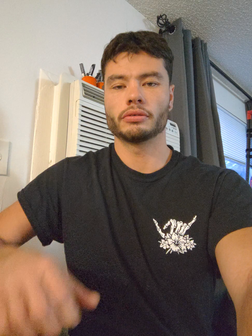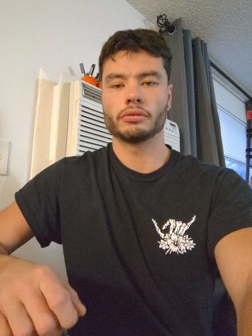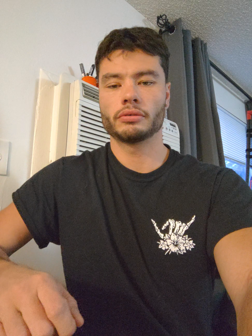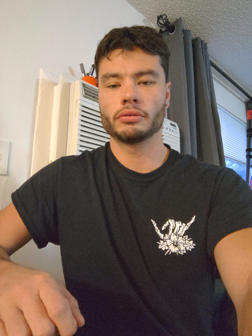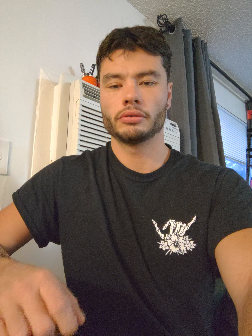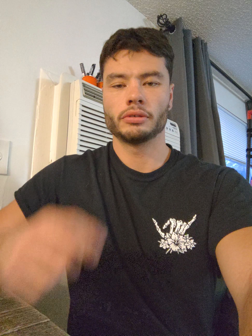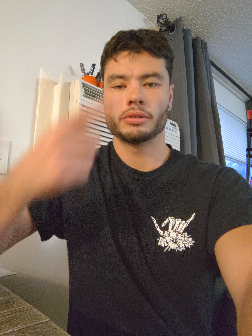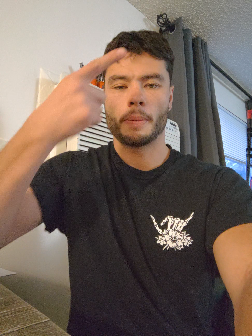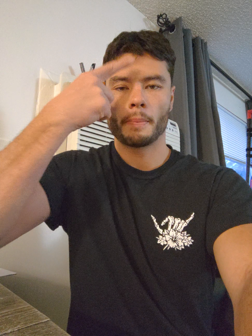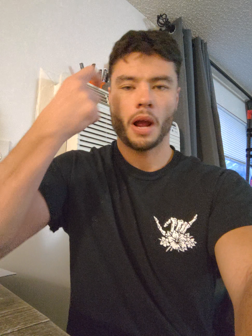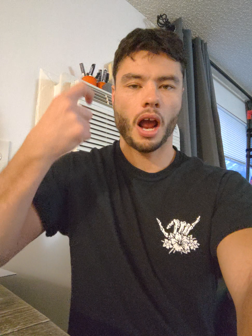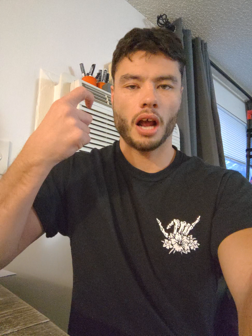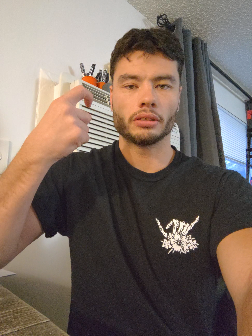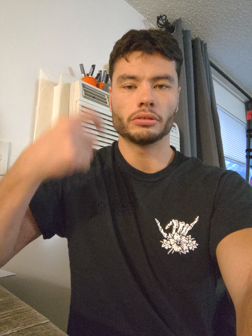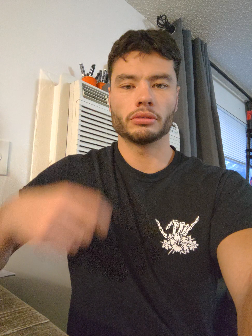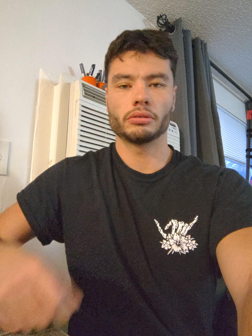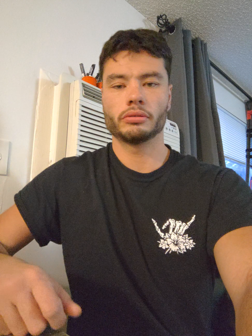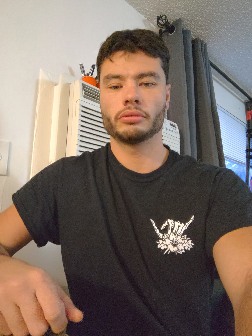because